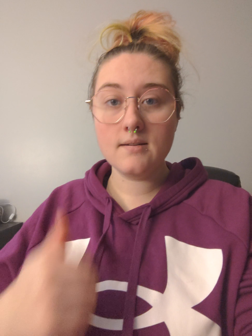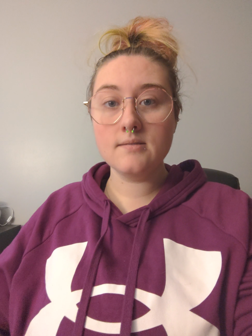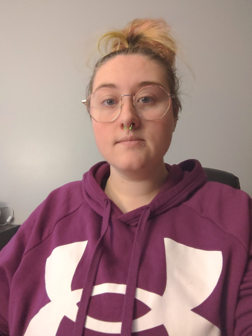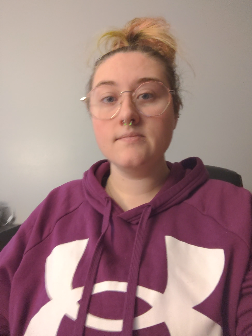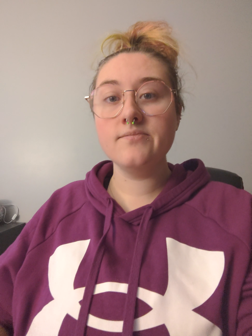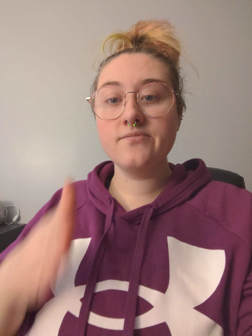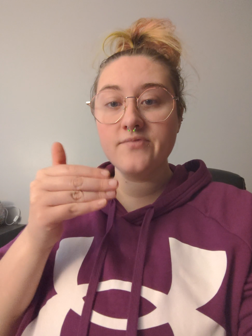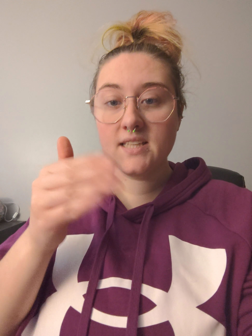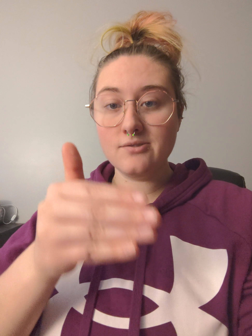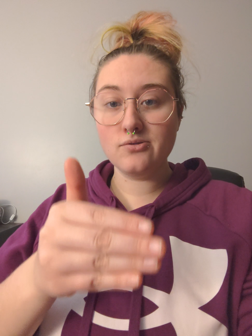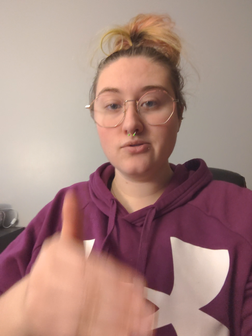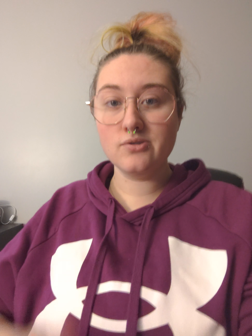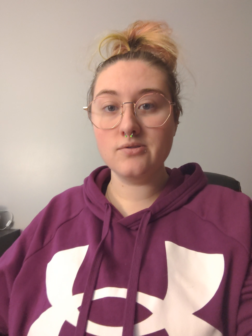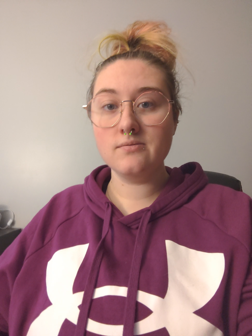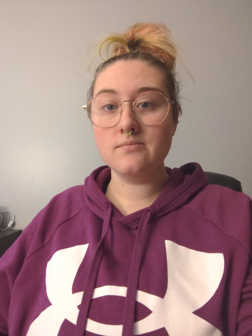fish